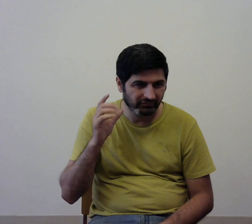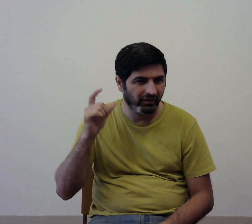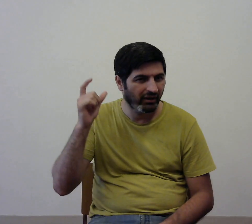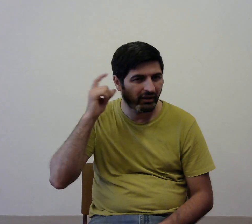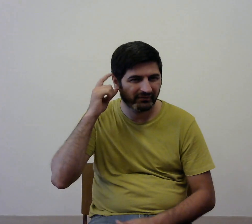aparat